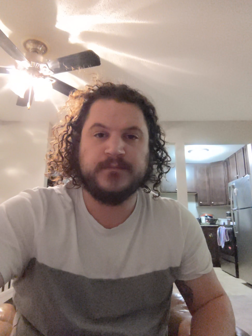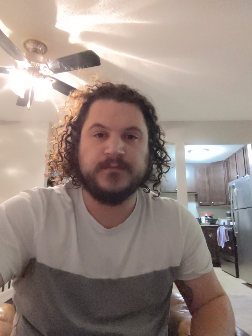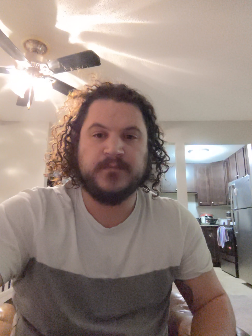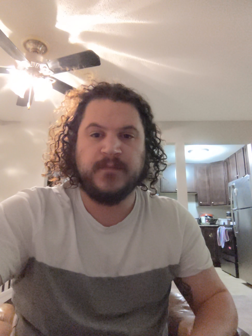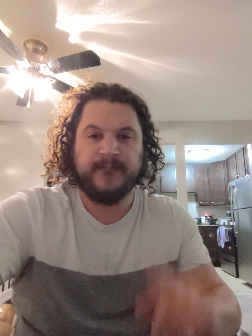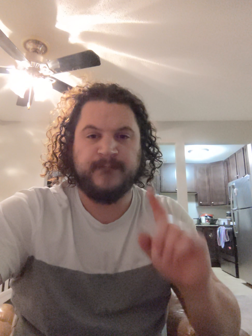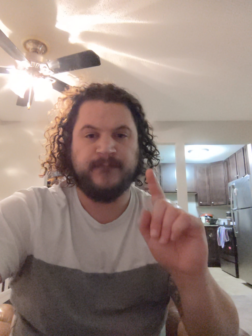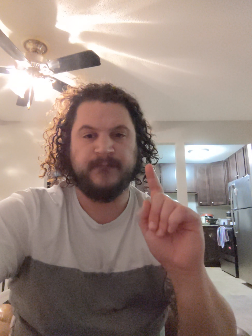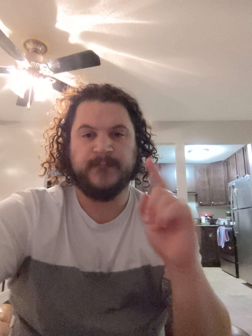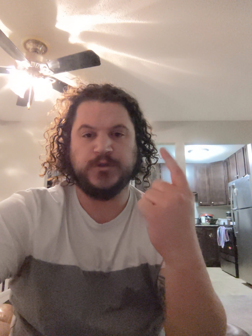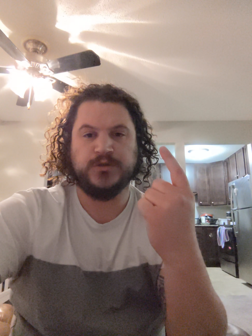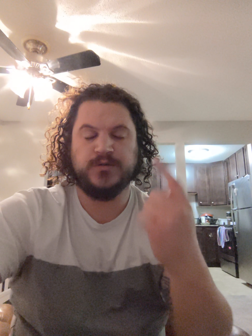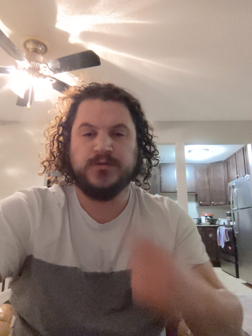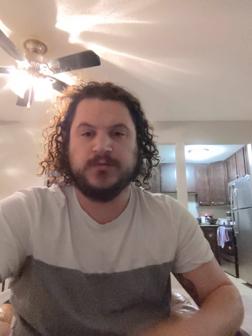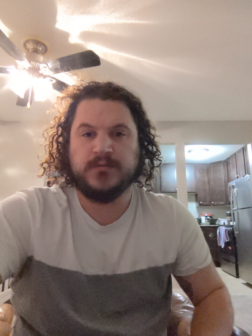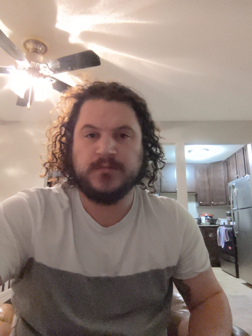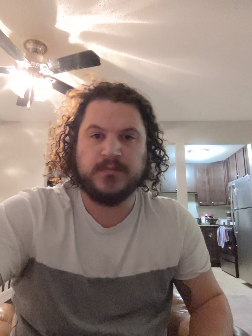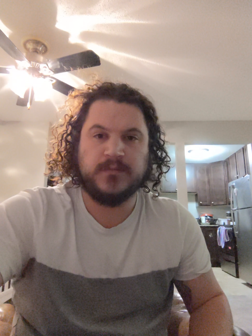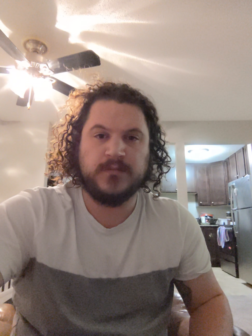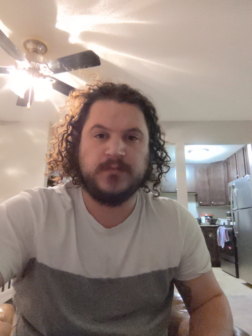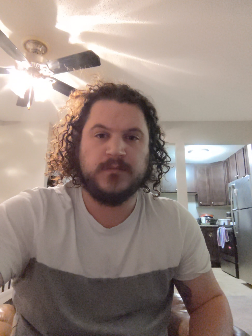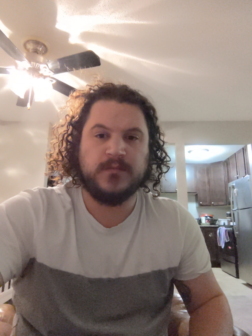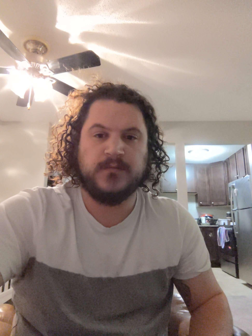first